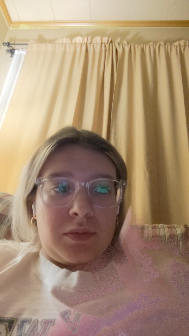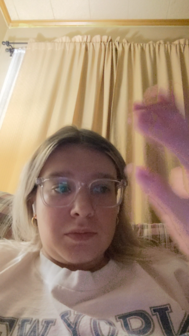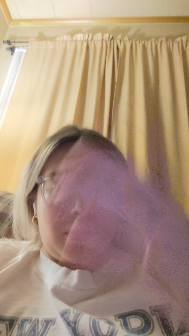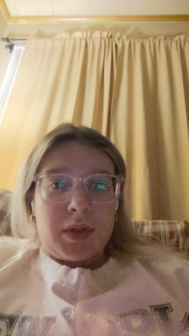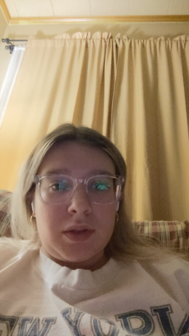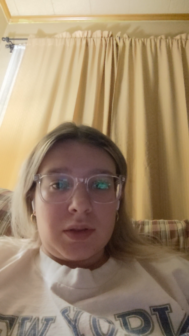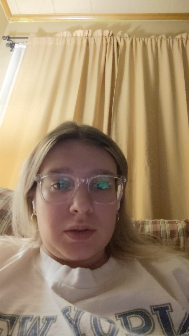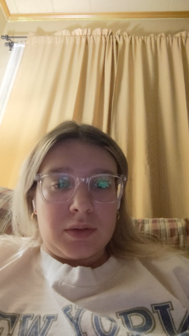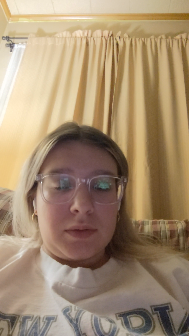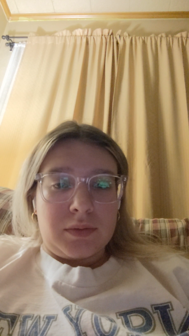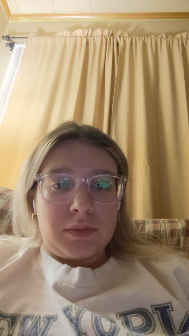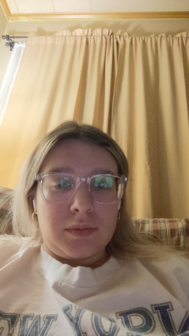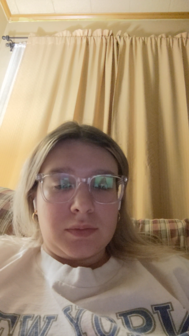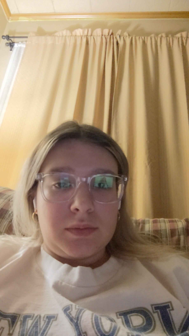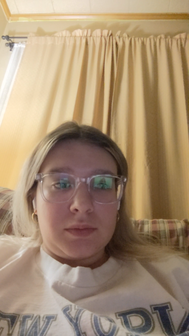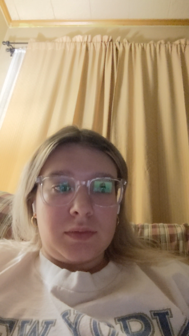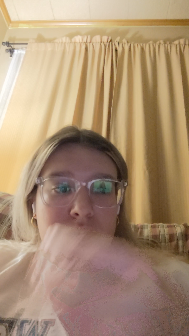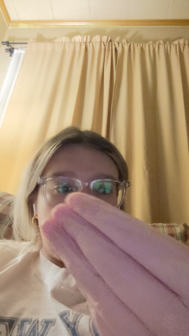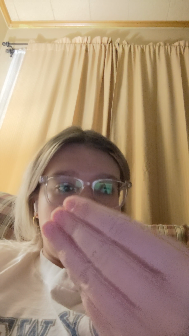feed